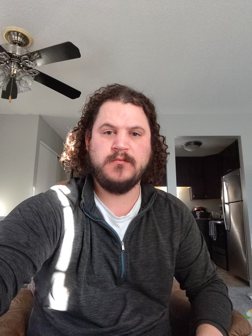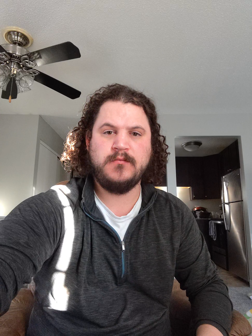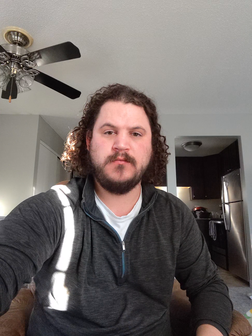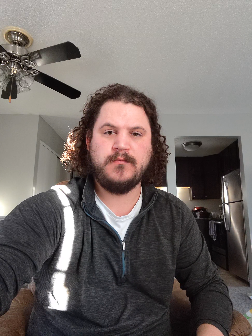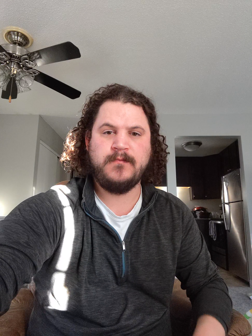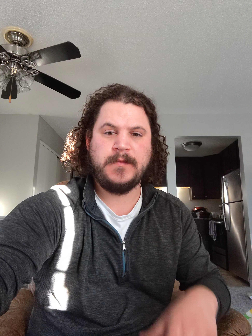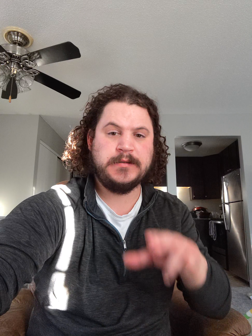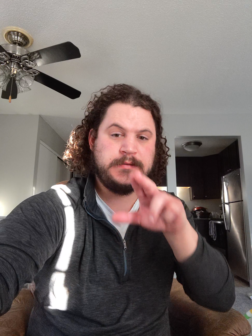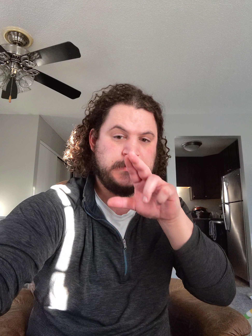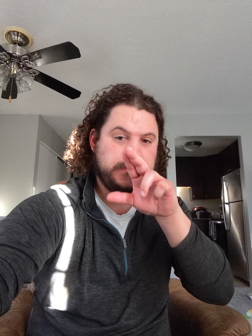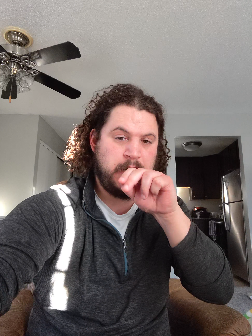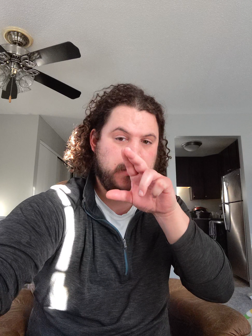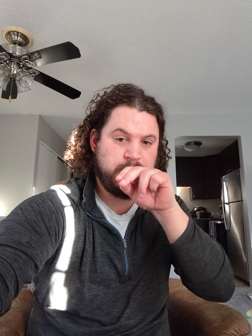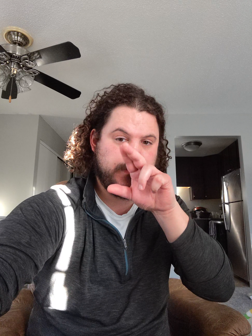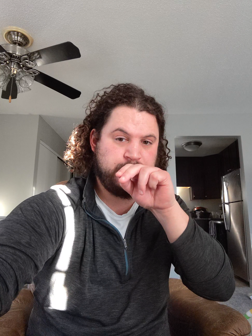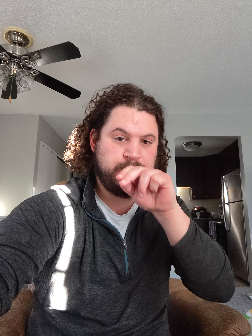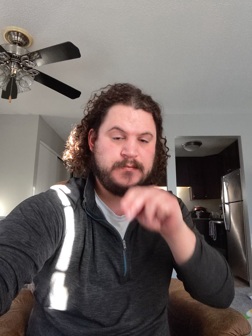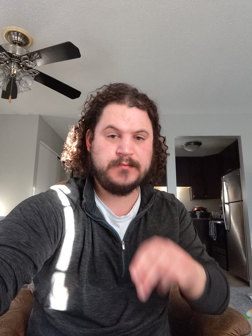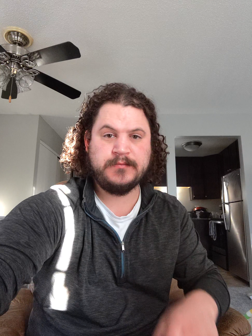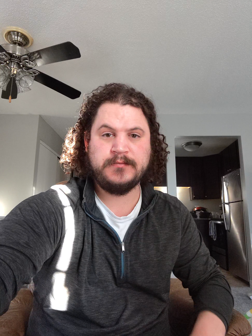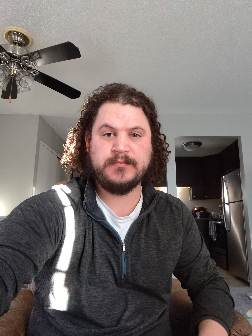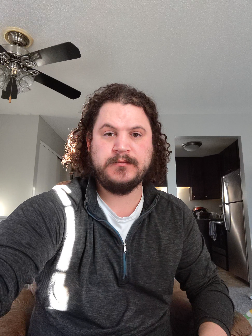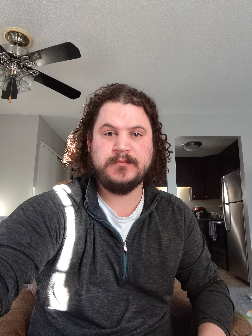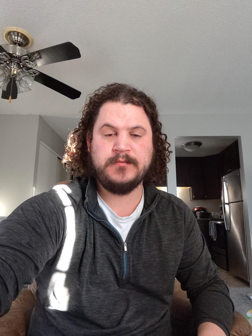duck